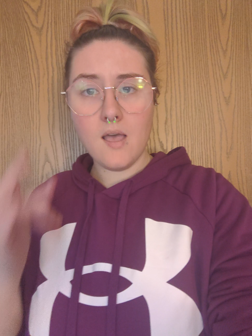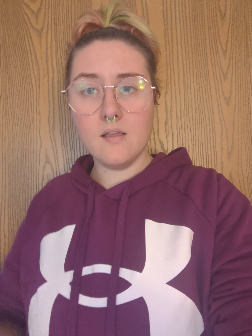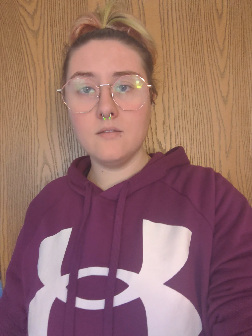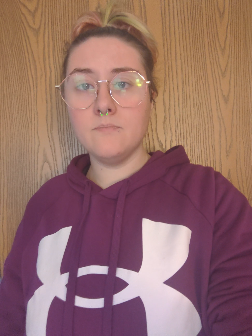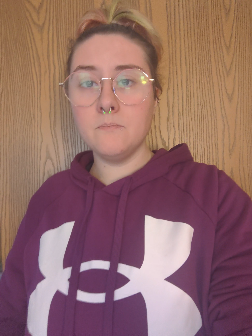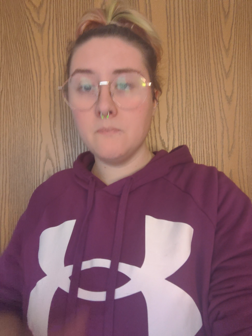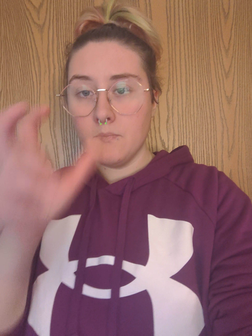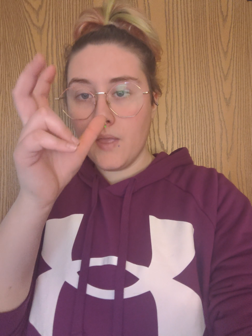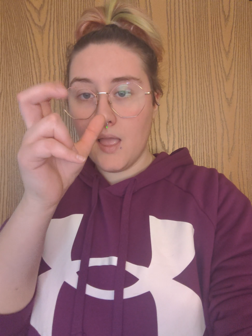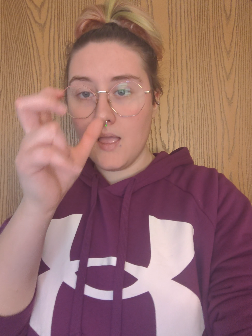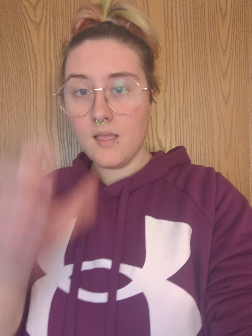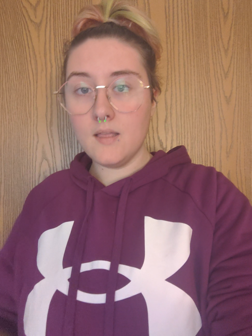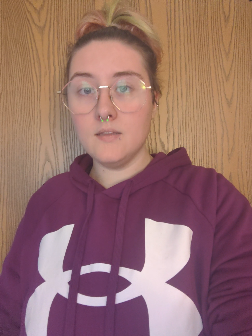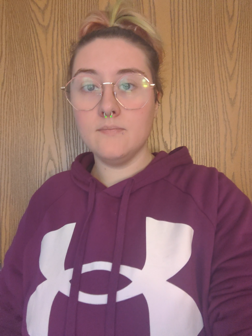bug